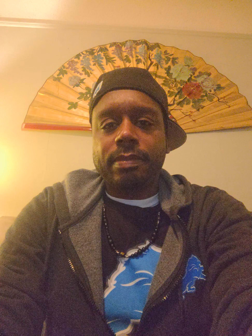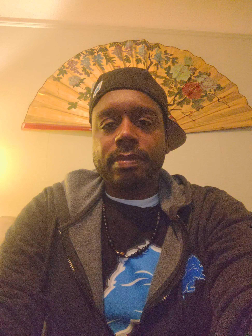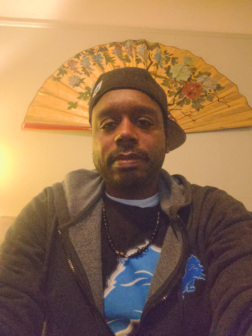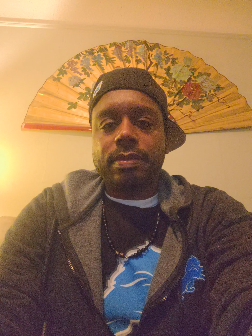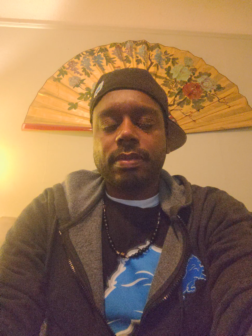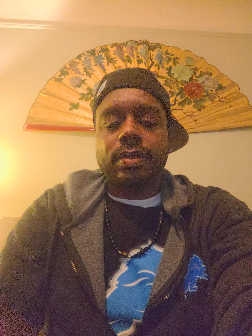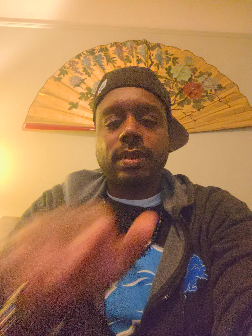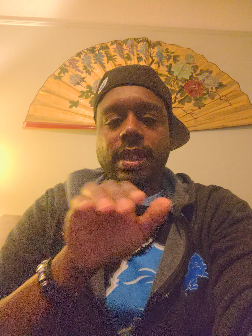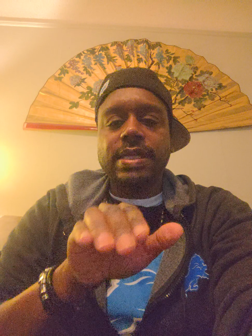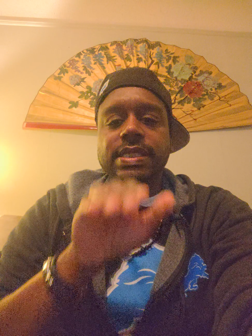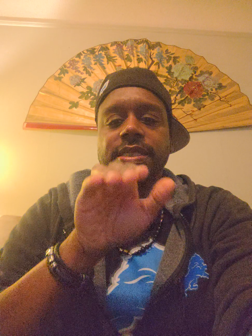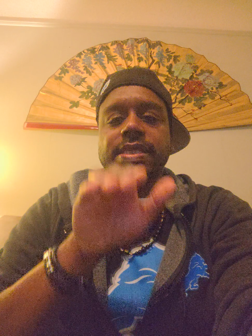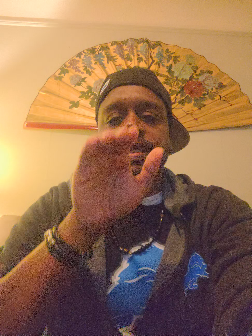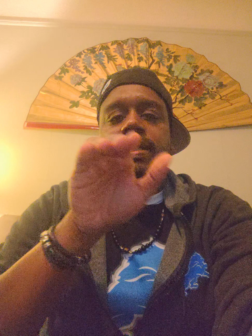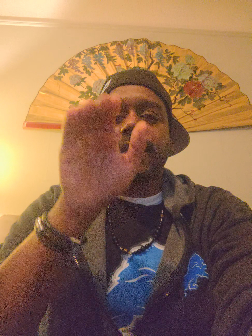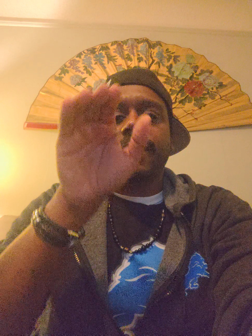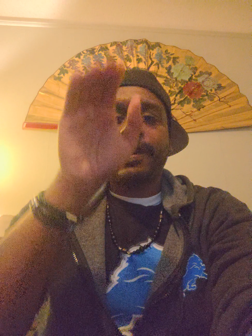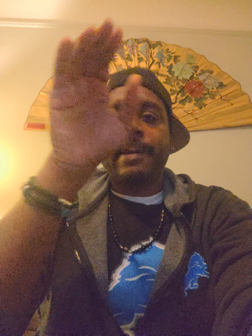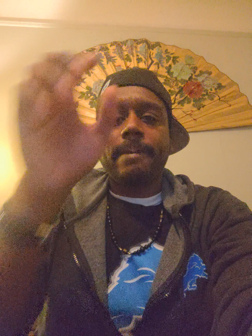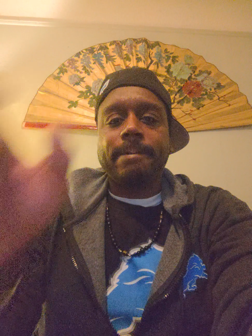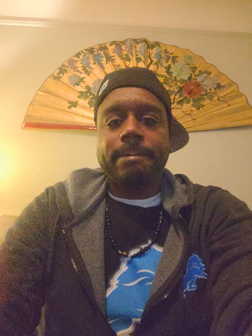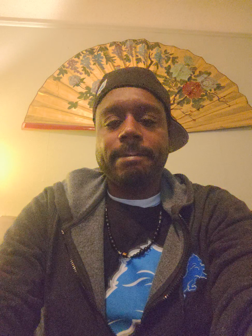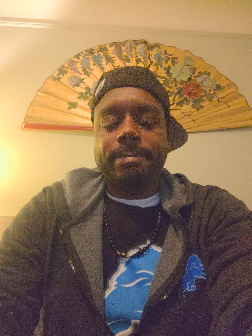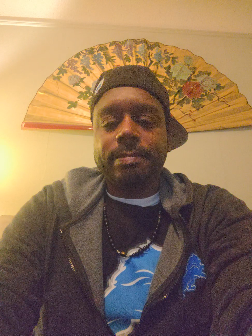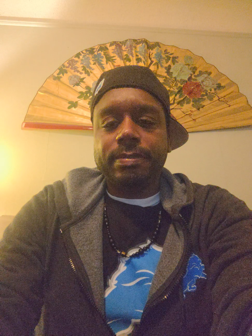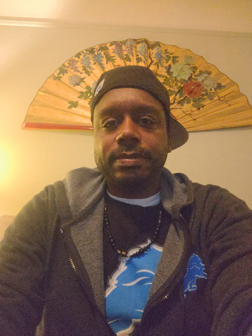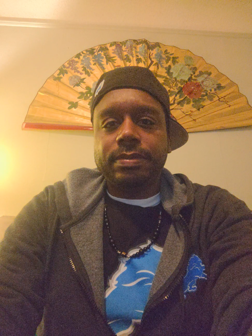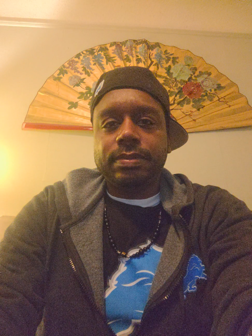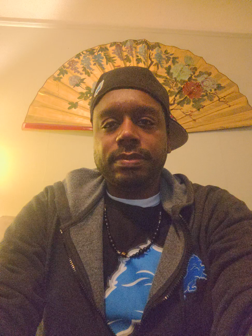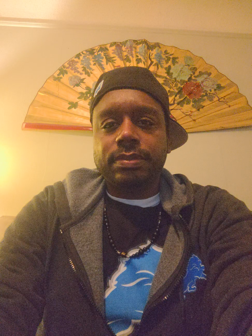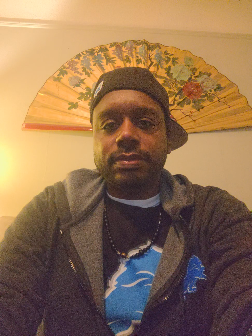stairs